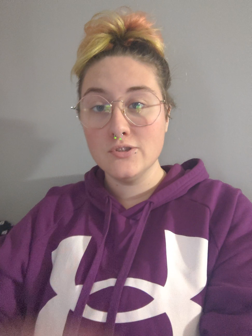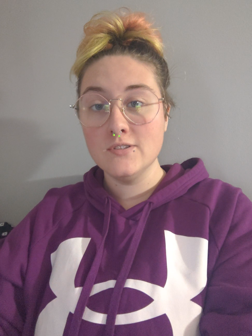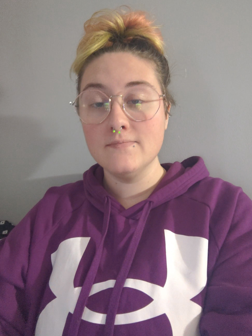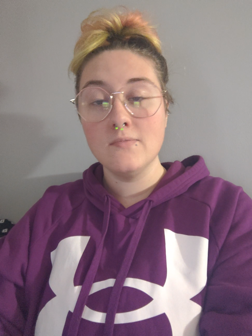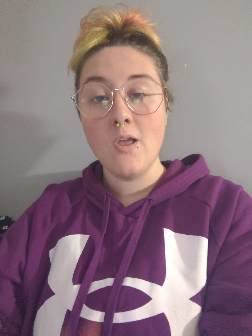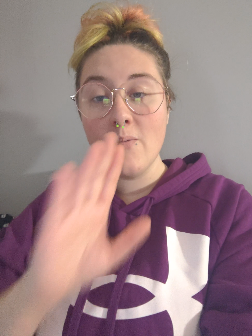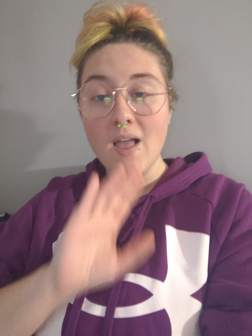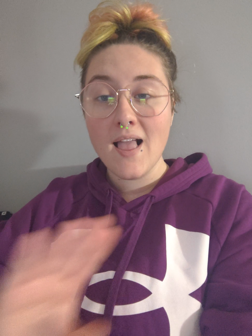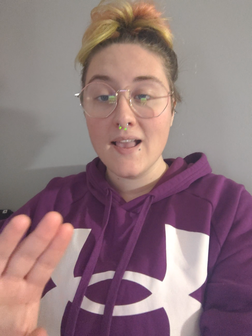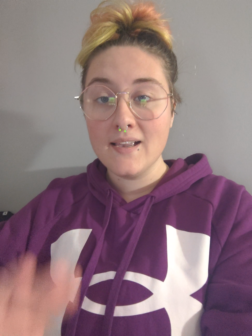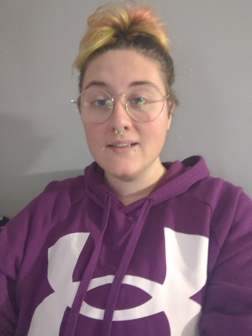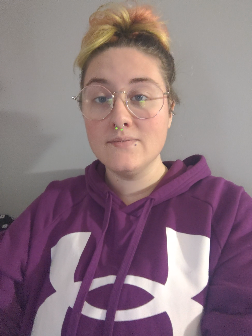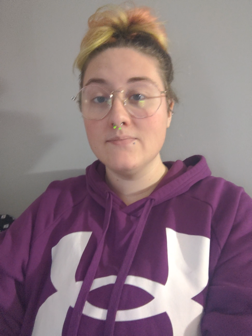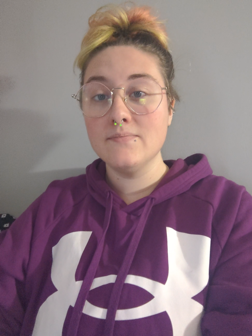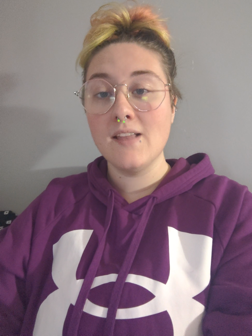quiet